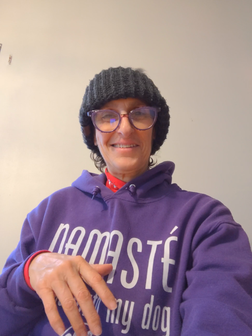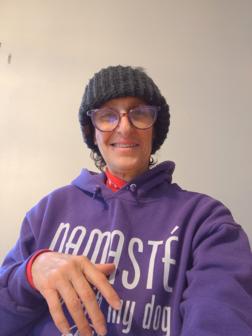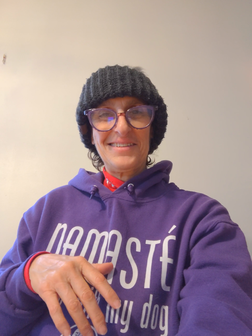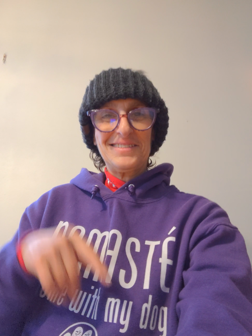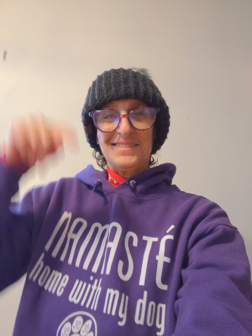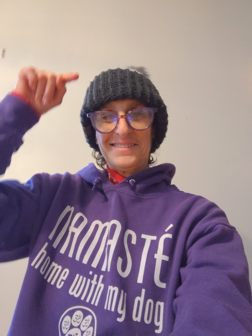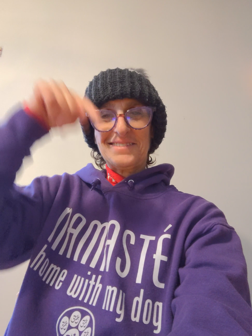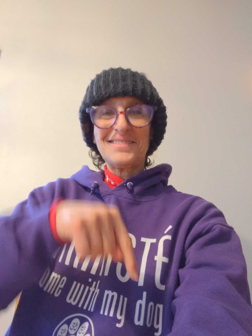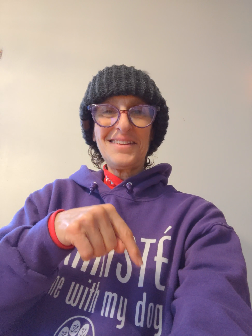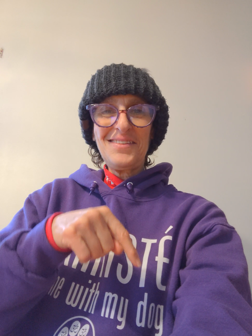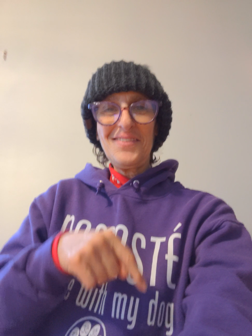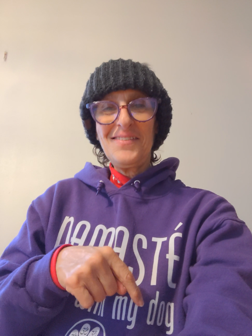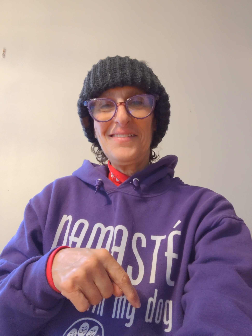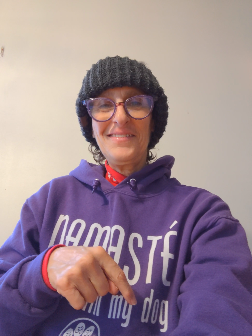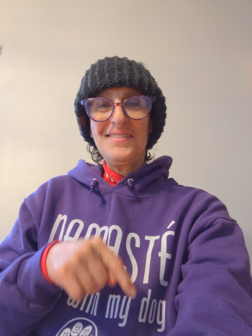down